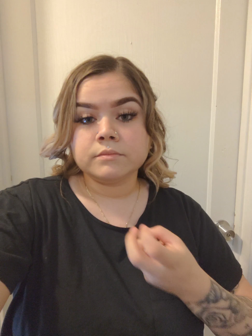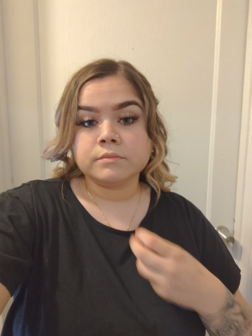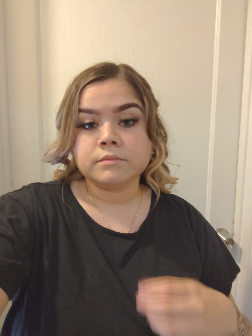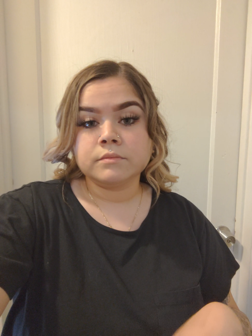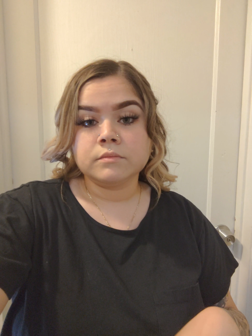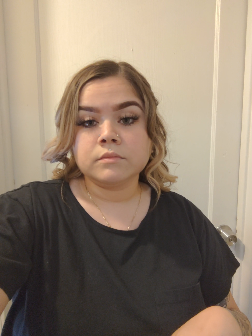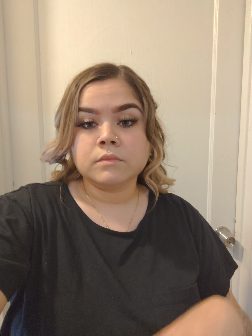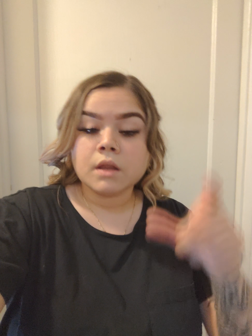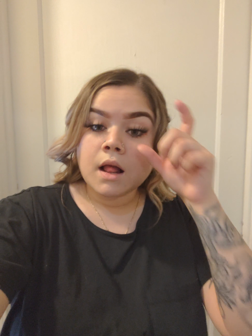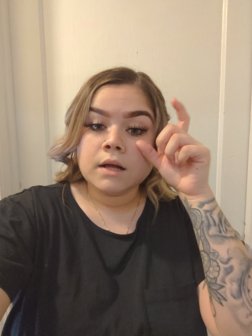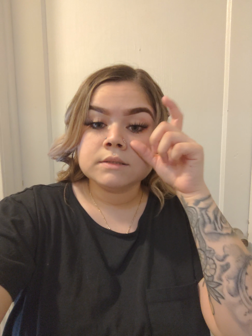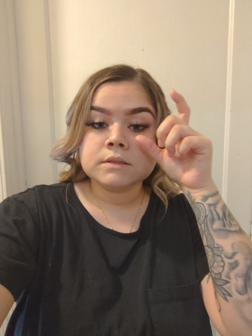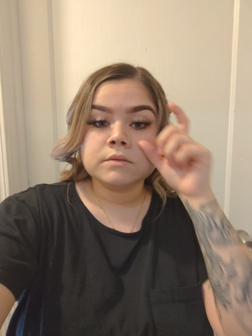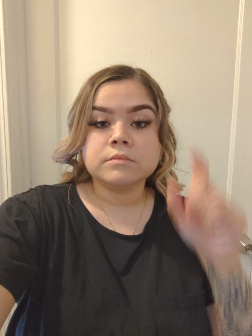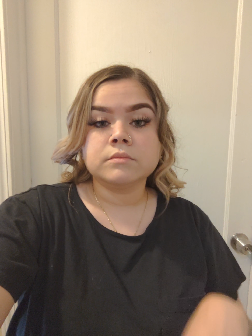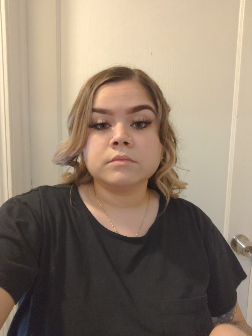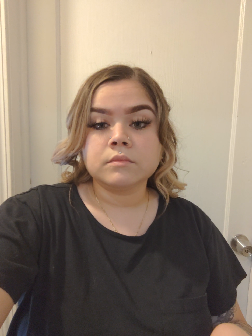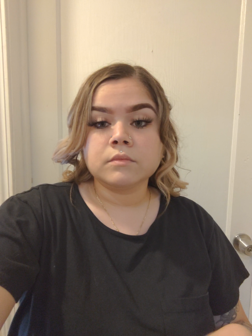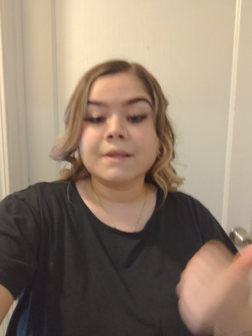glasses